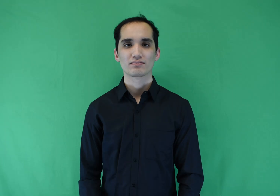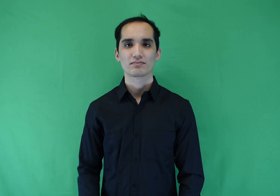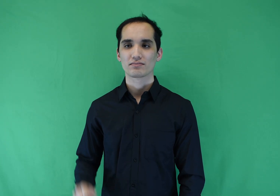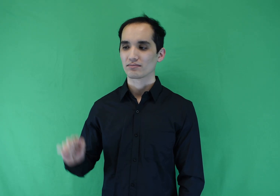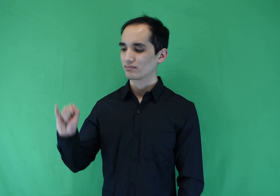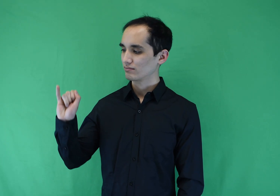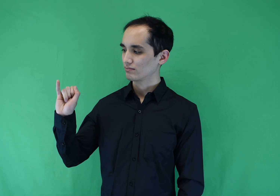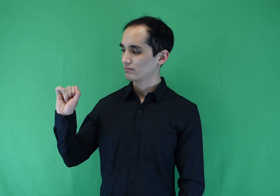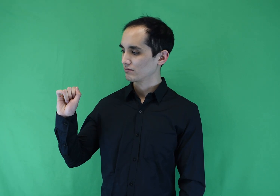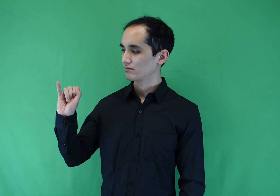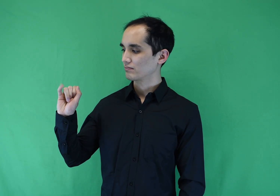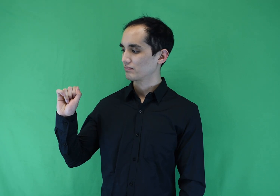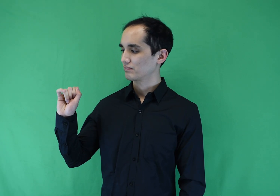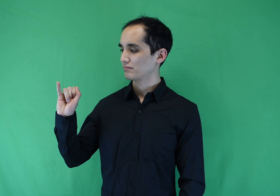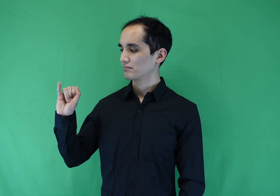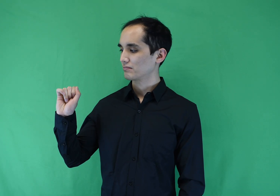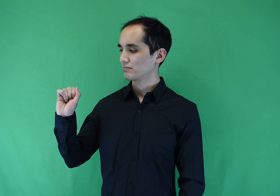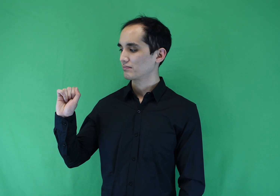sí